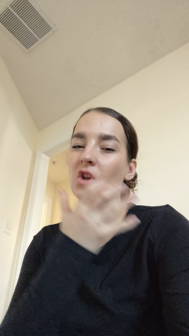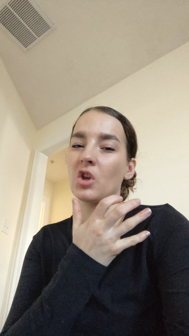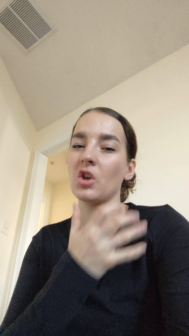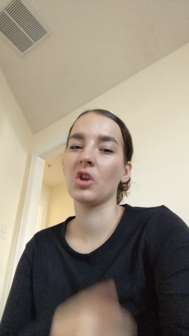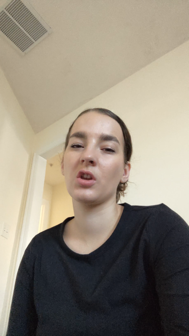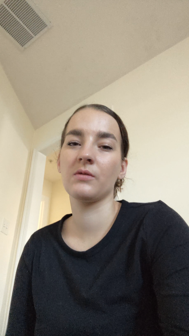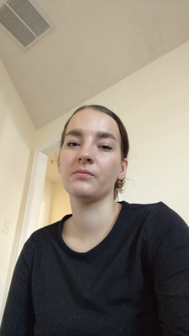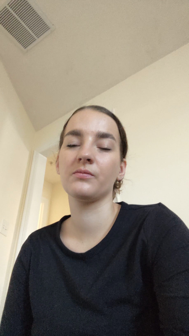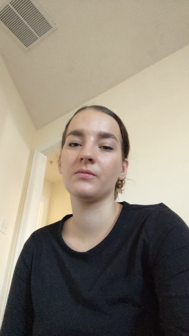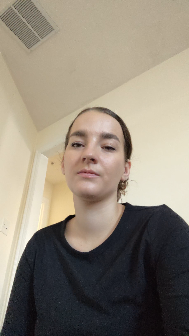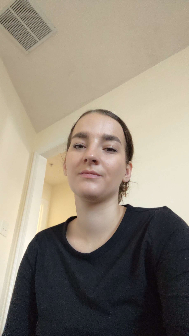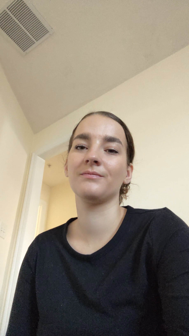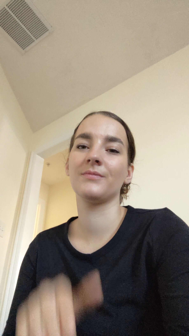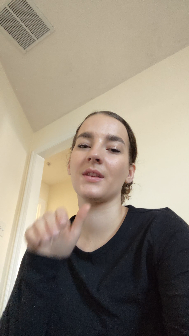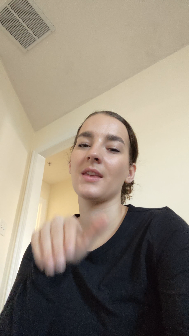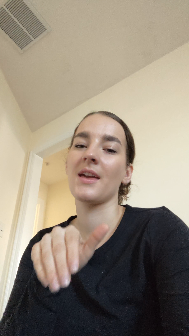night night